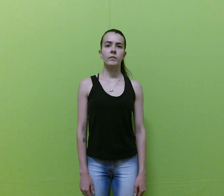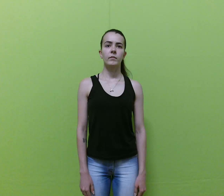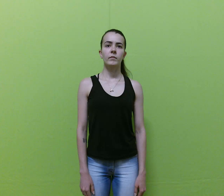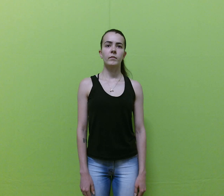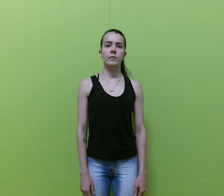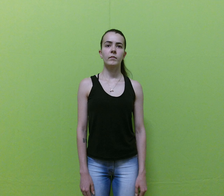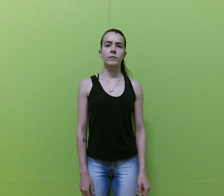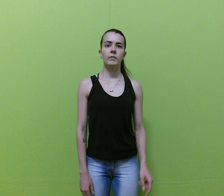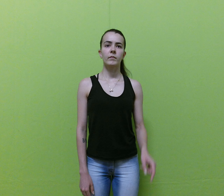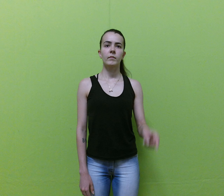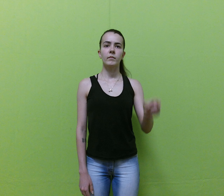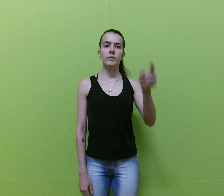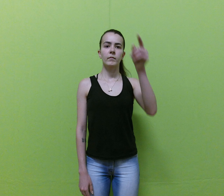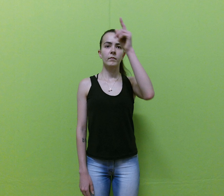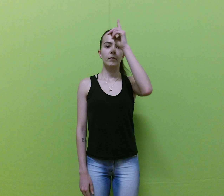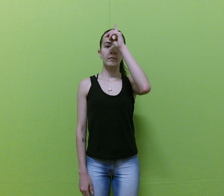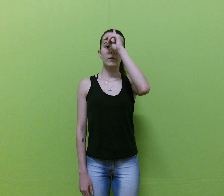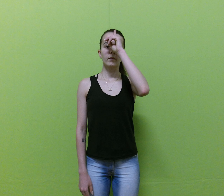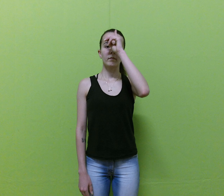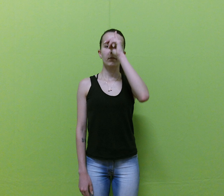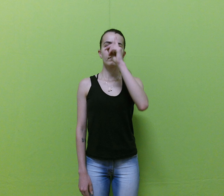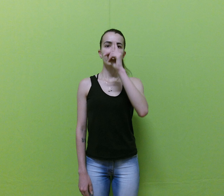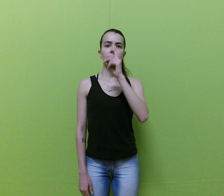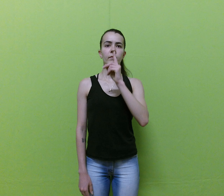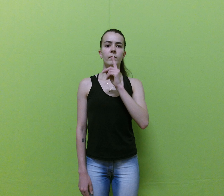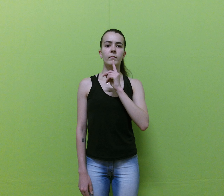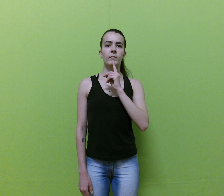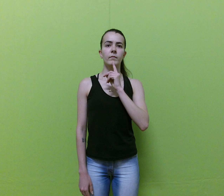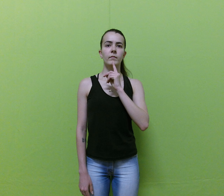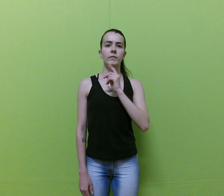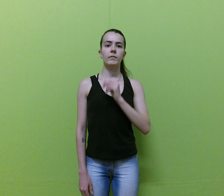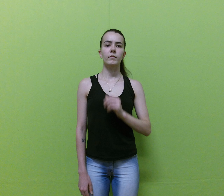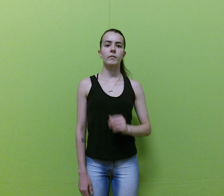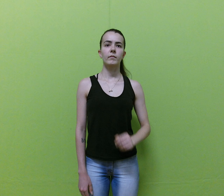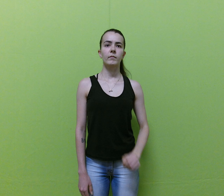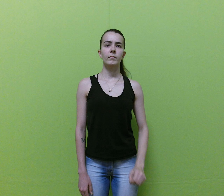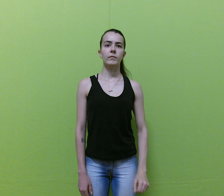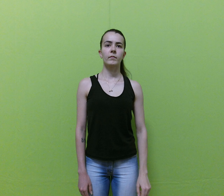amarelo